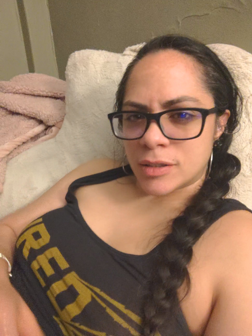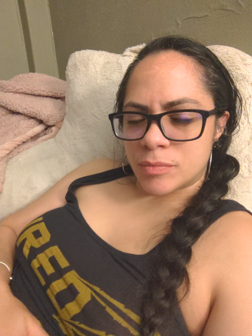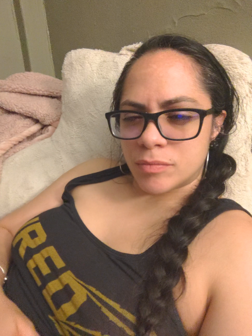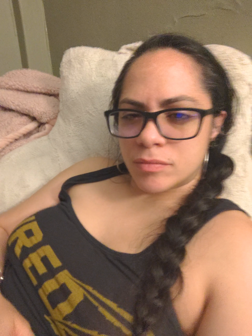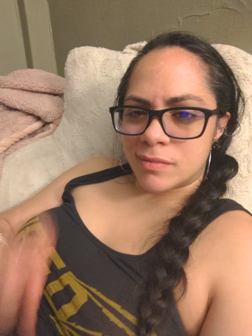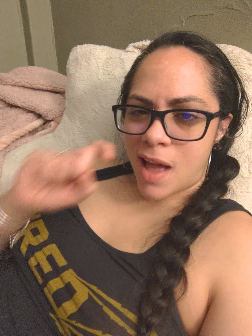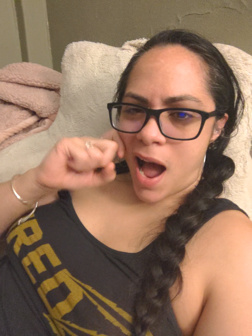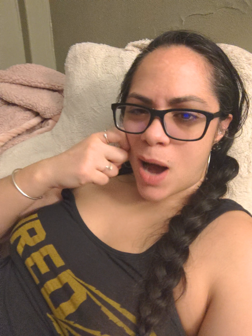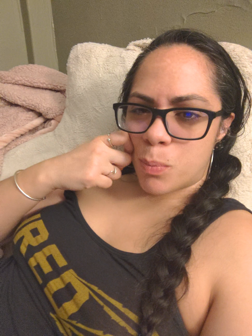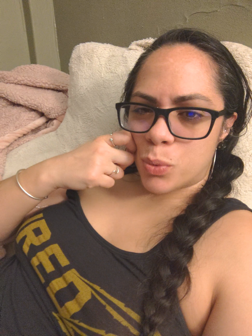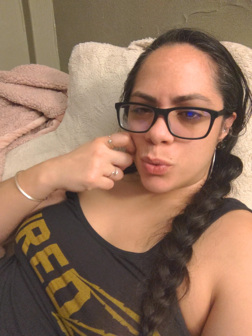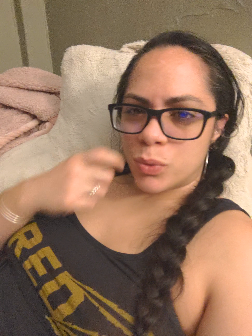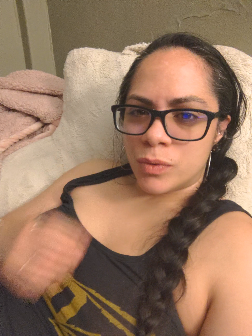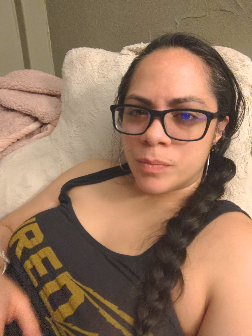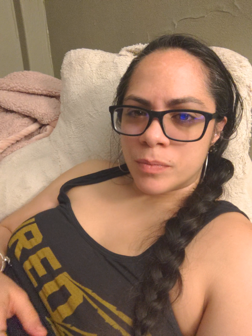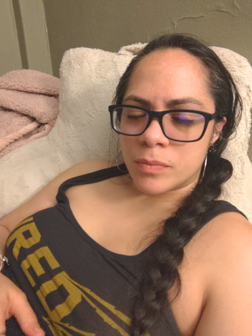apple